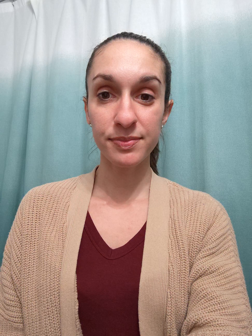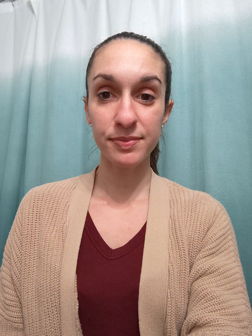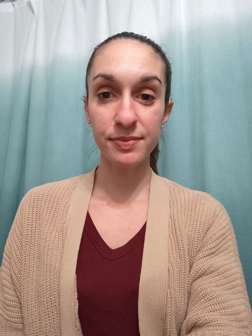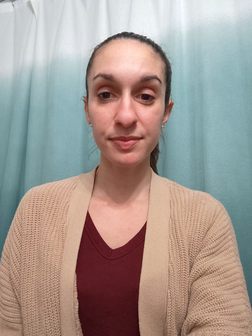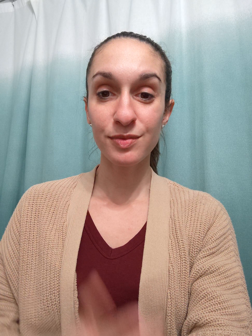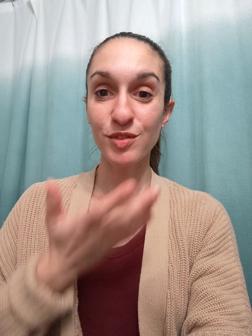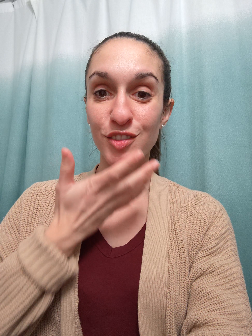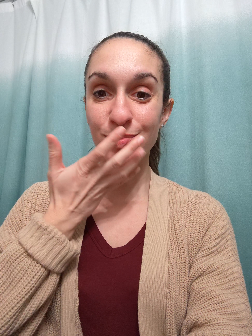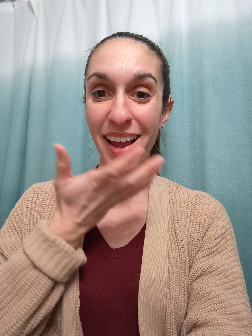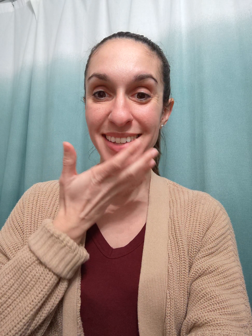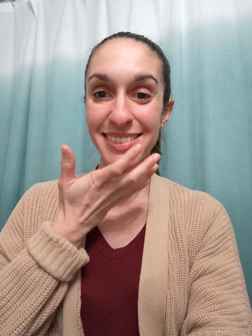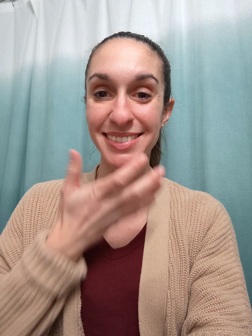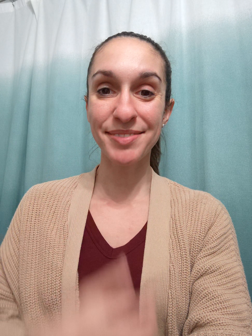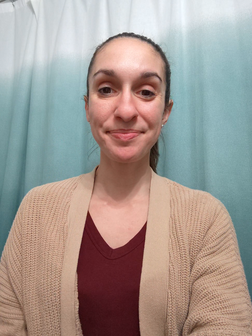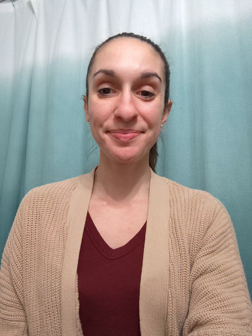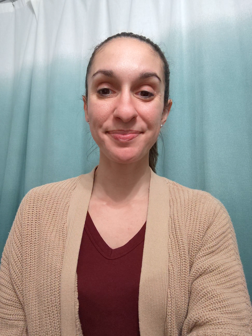grass